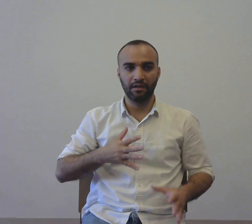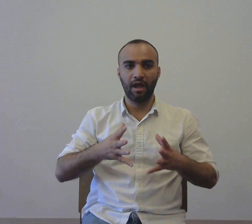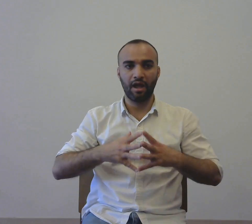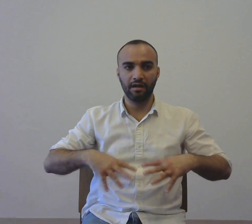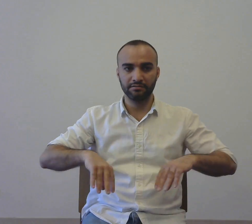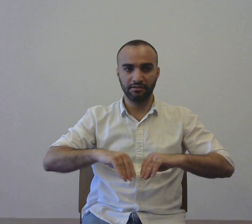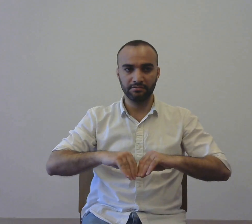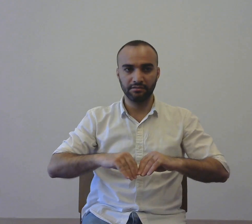ailə